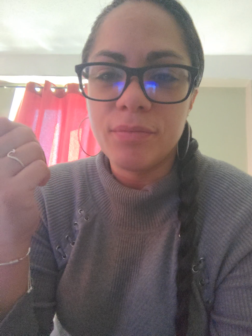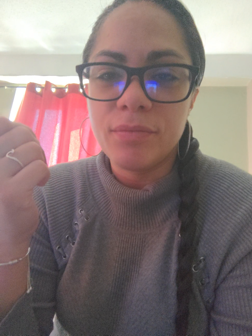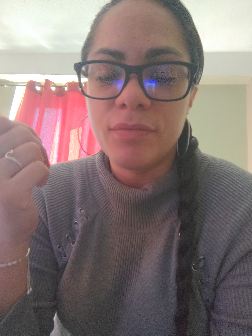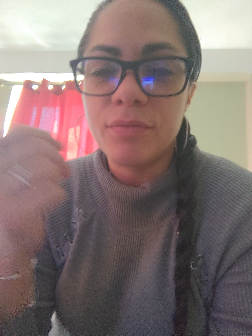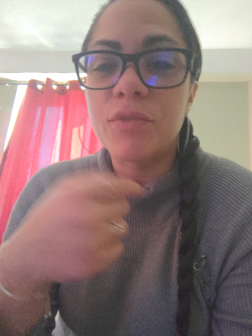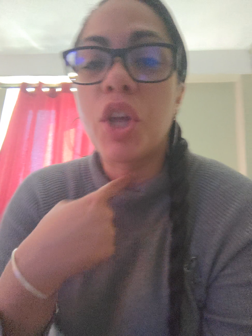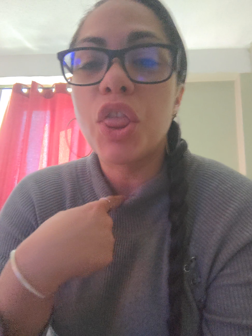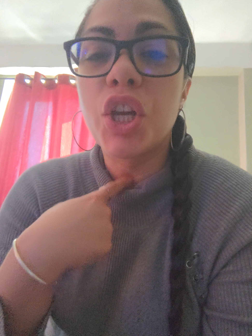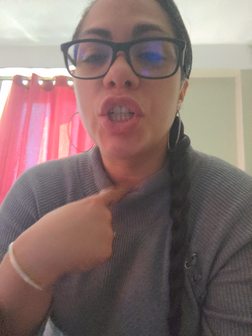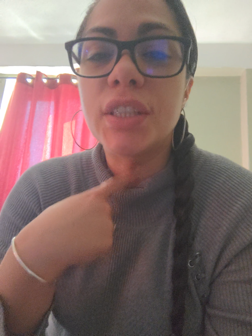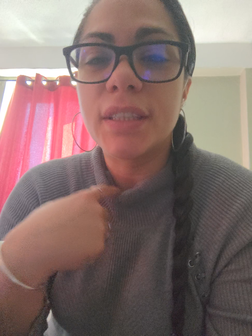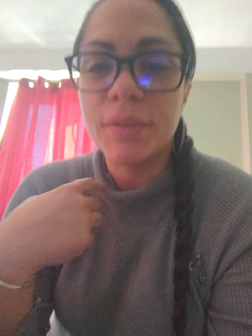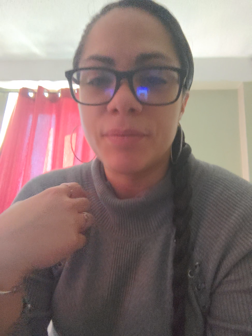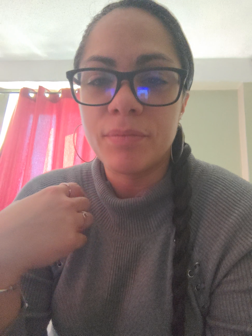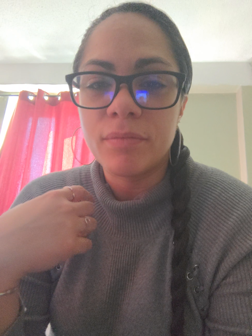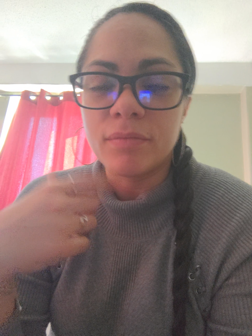thirsty